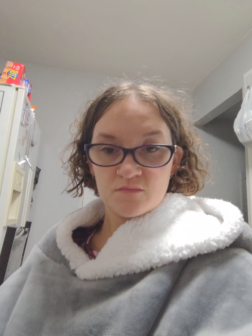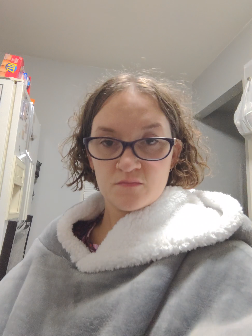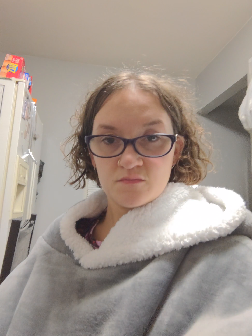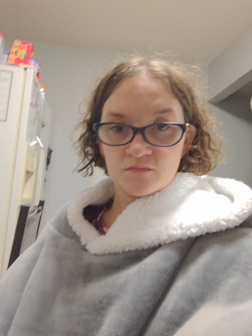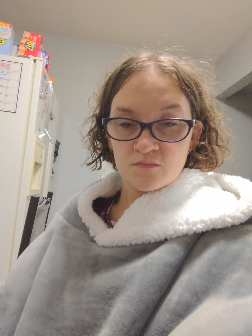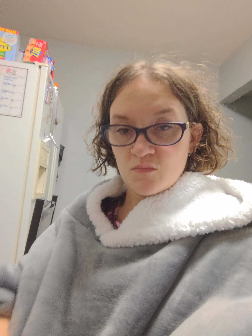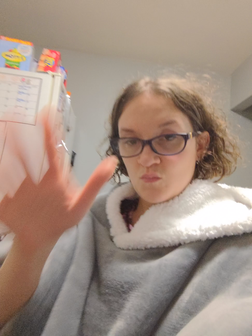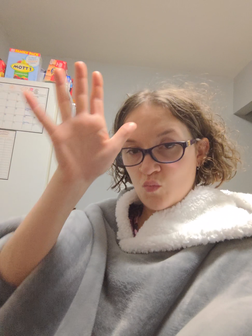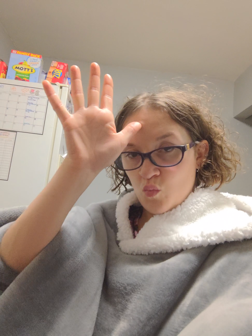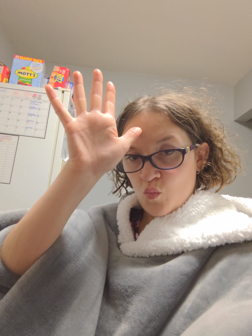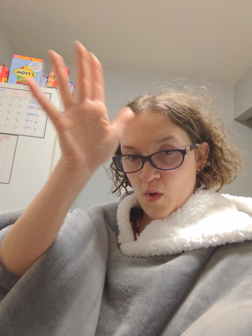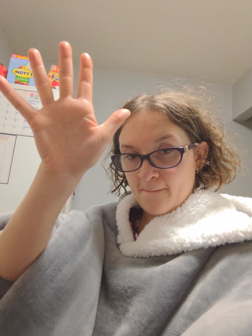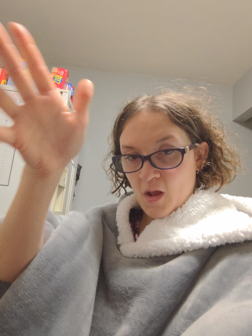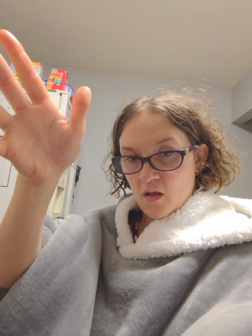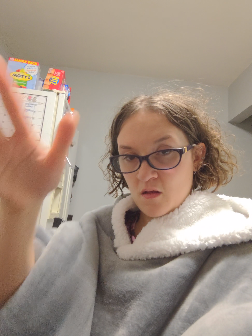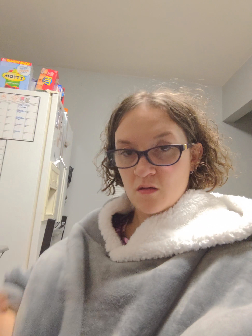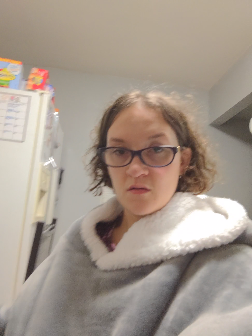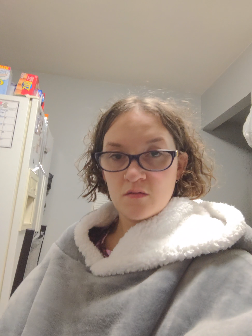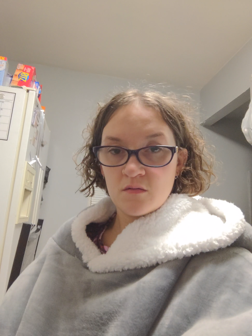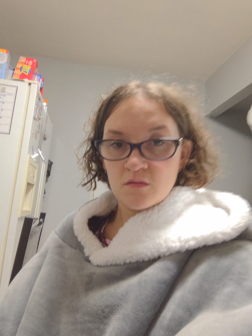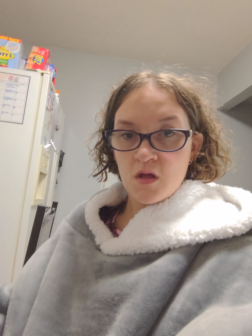grandpa